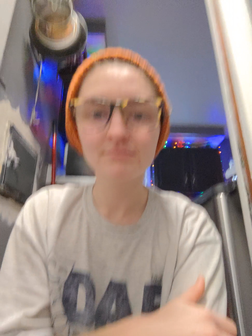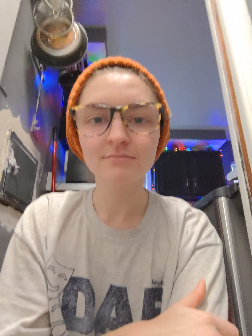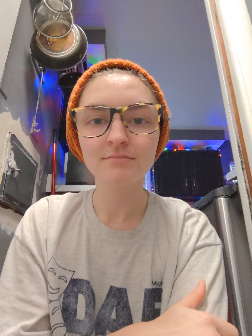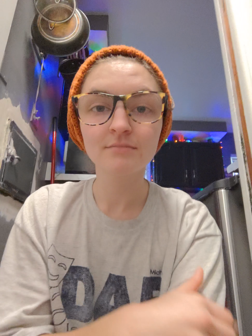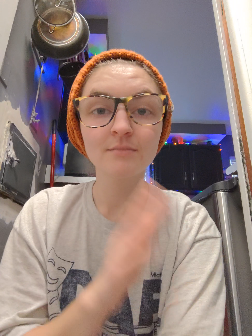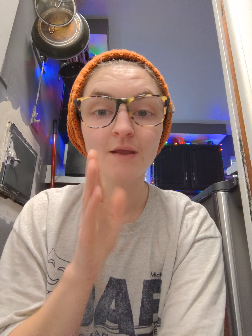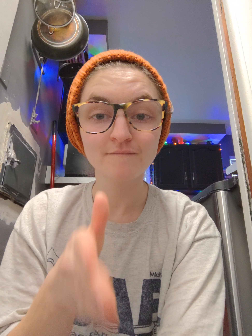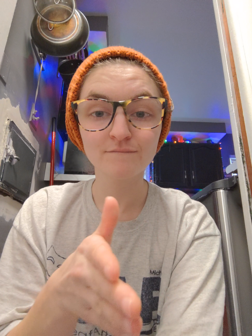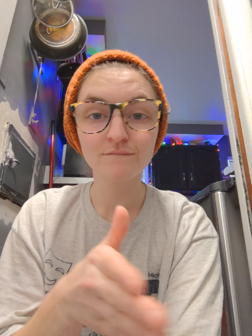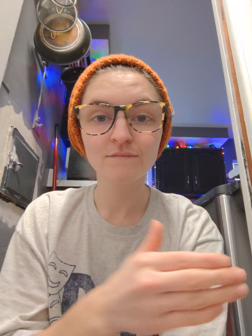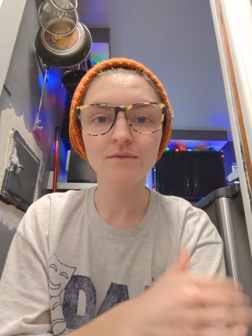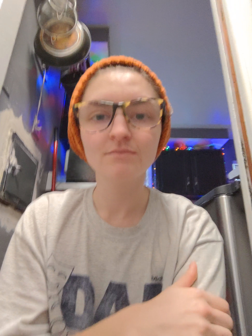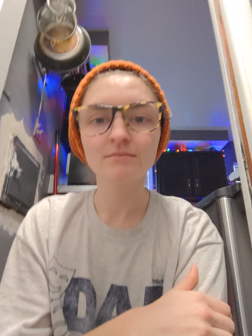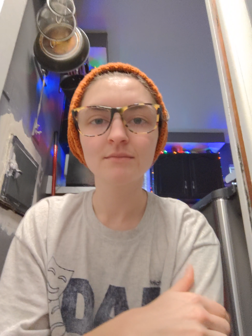after